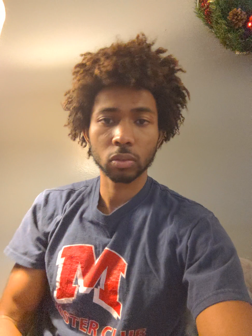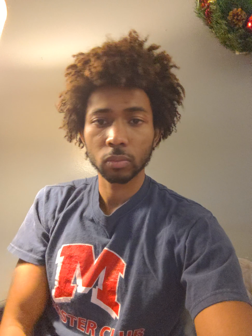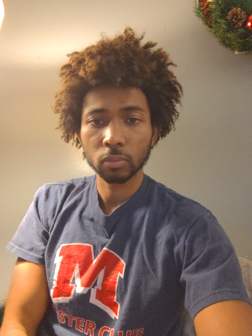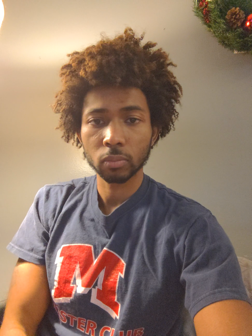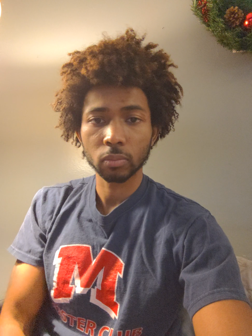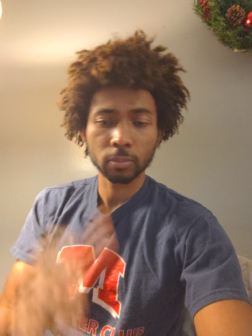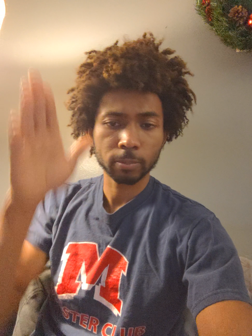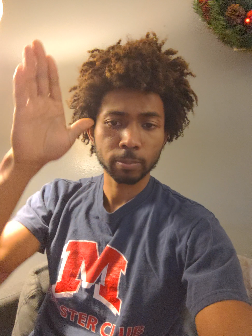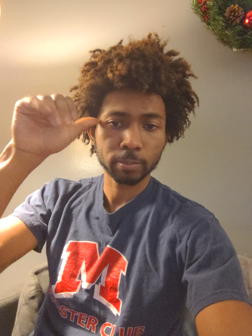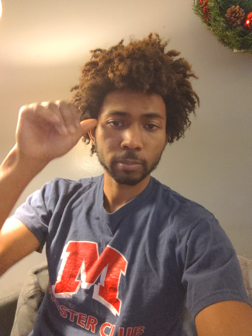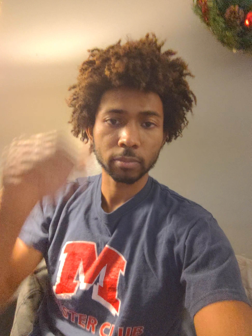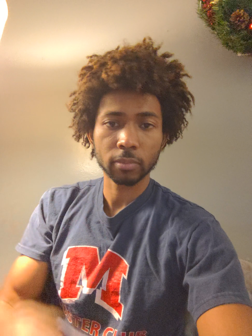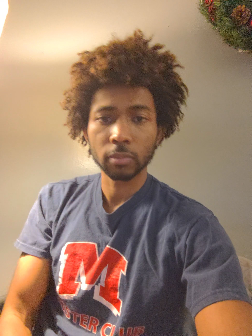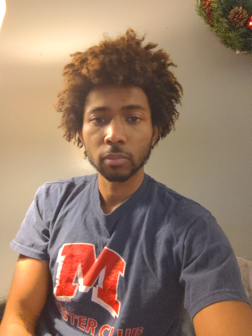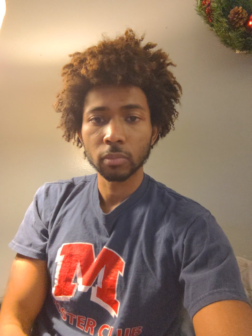donkey